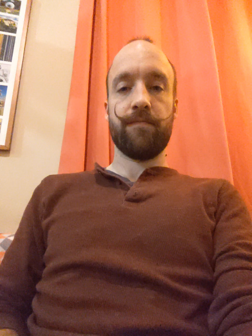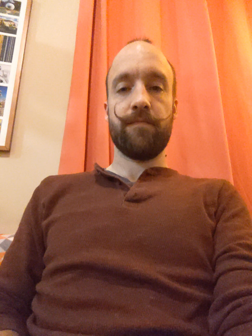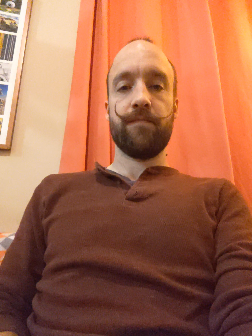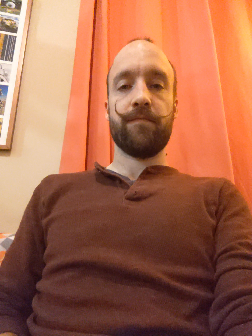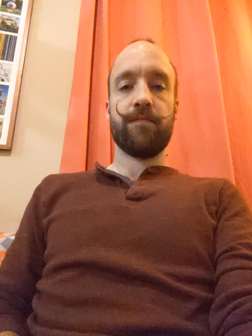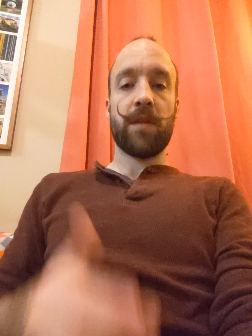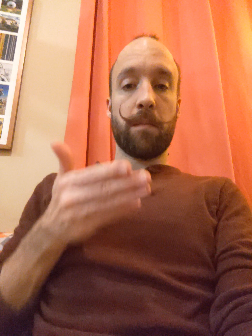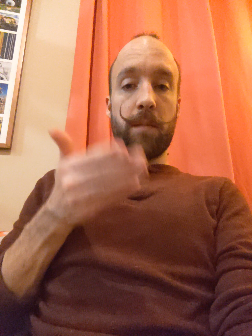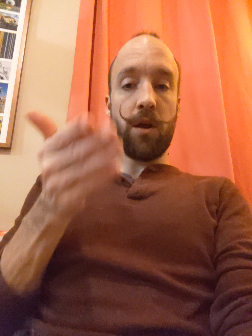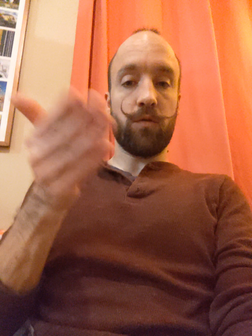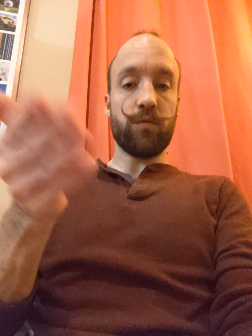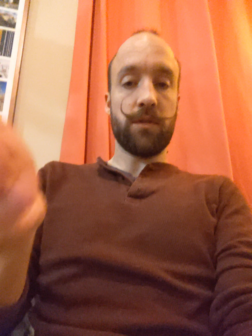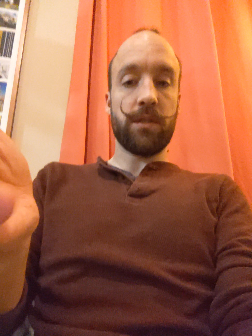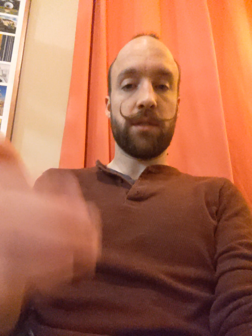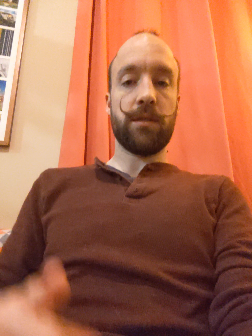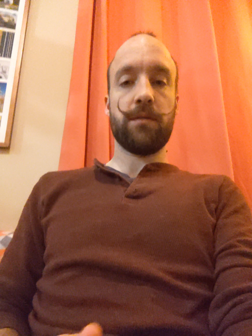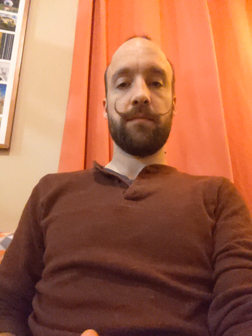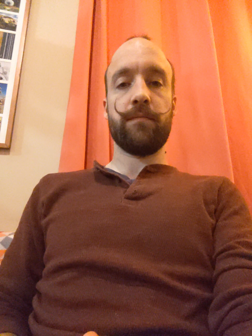boat